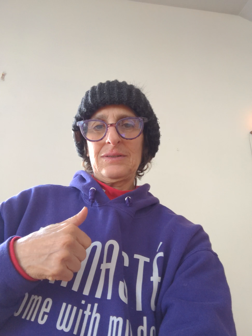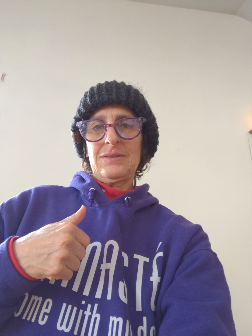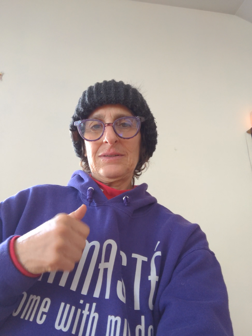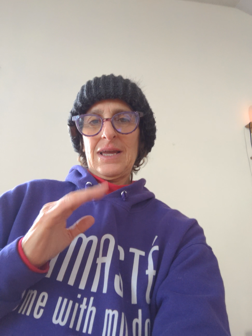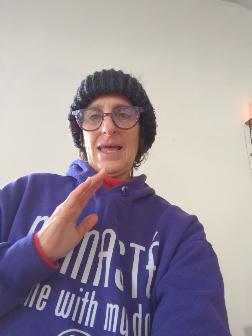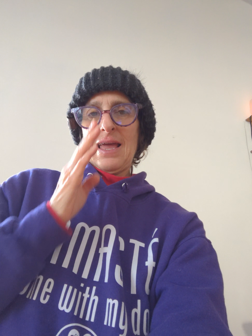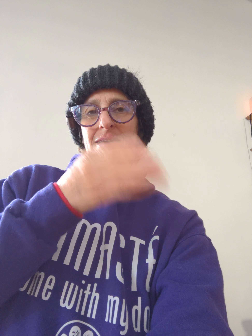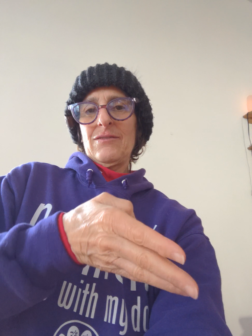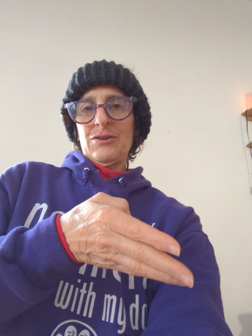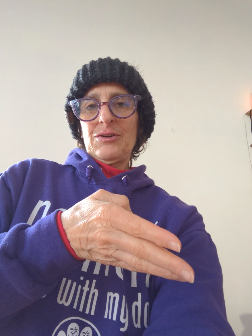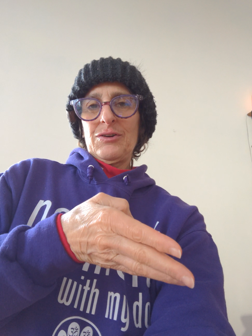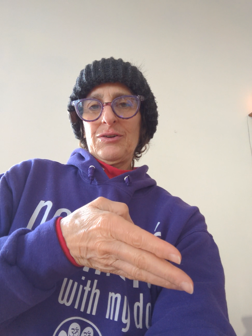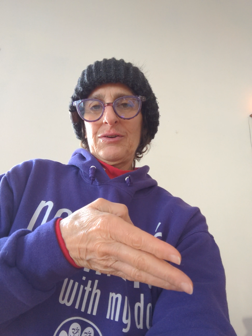after